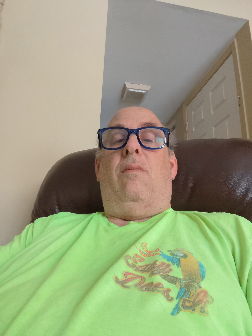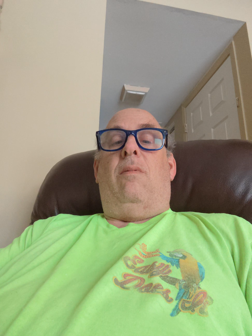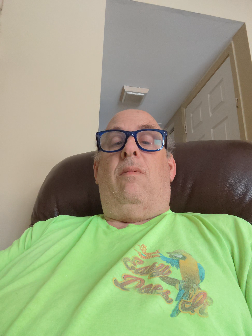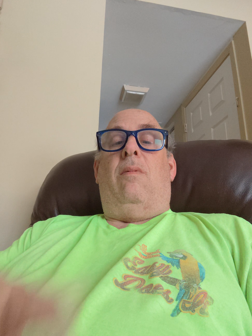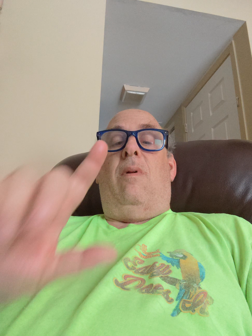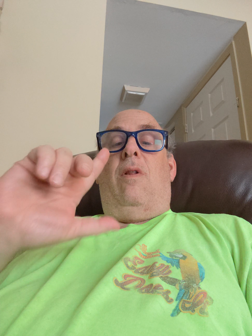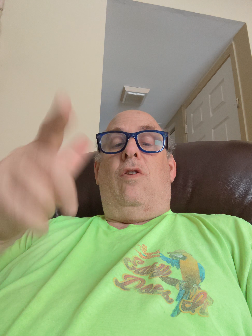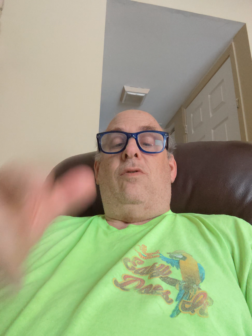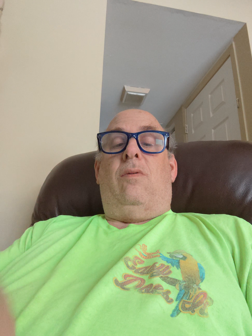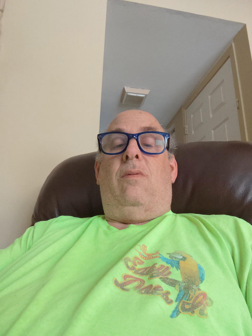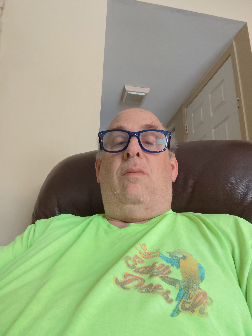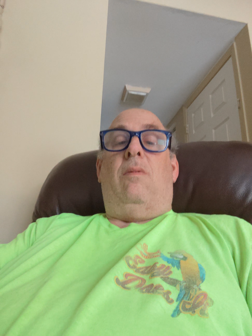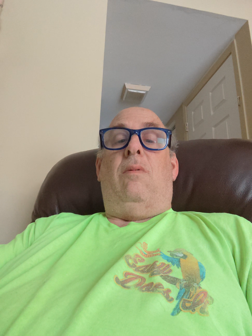later